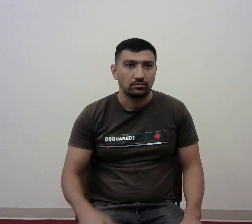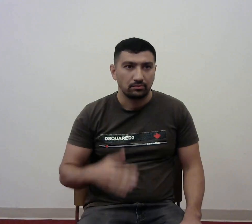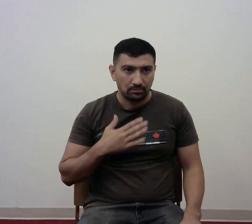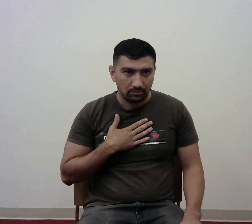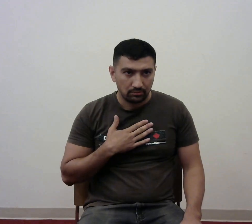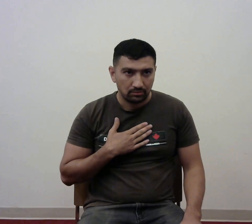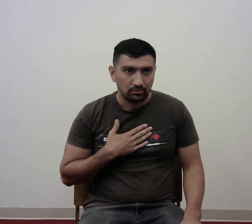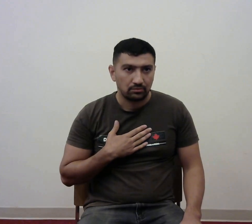mən